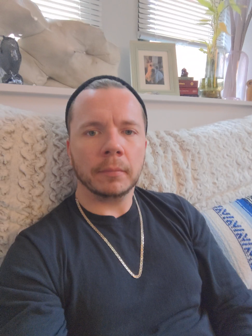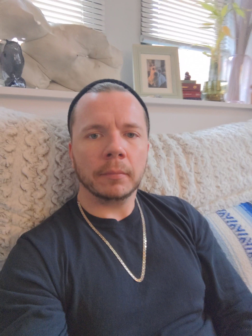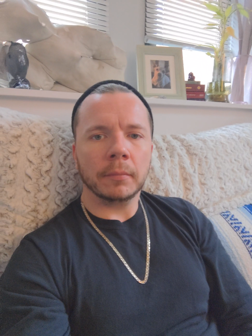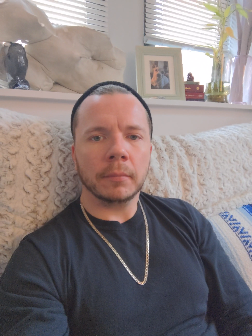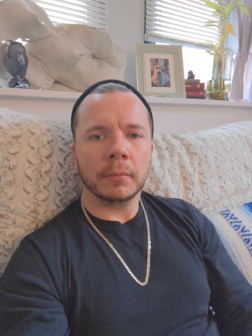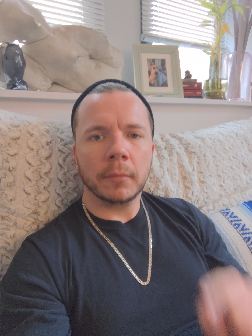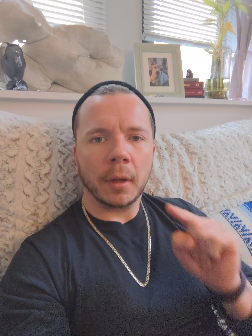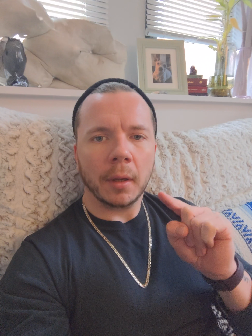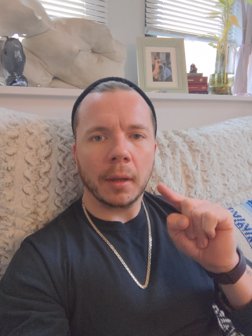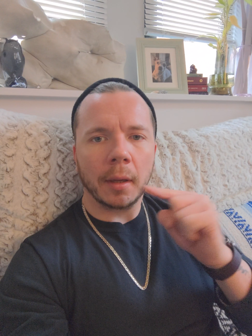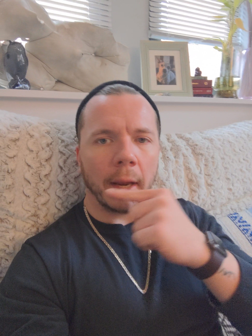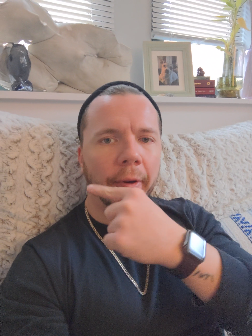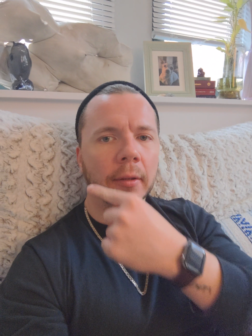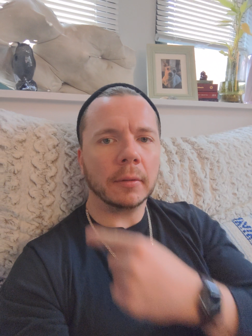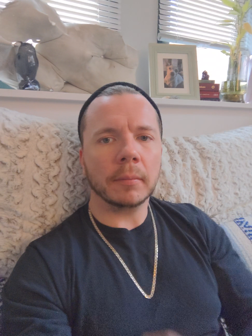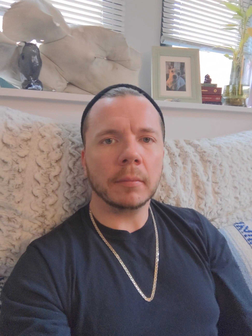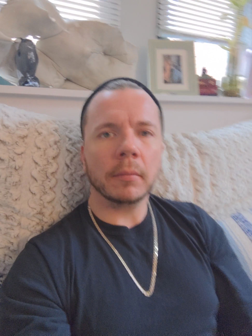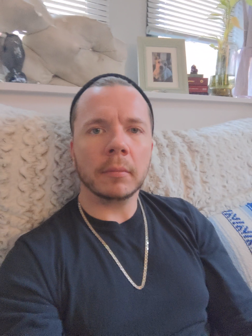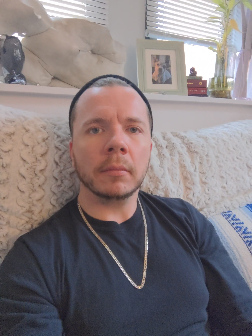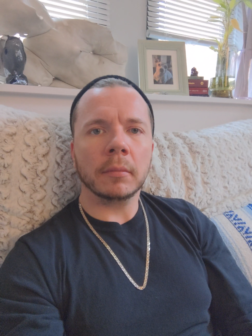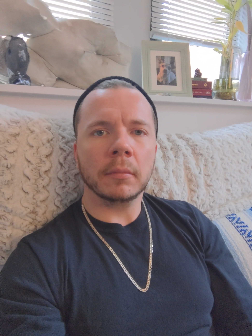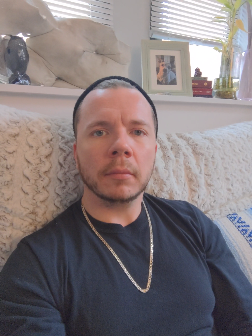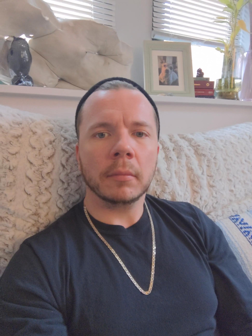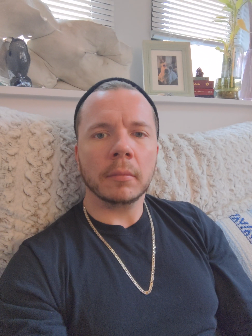carrot